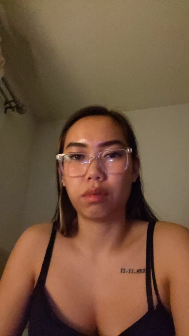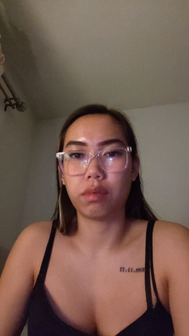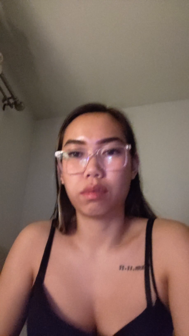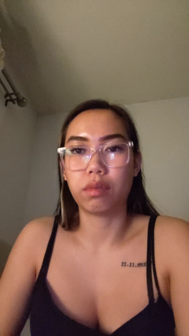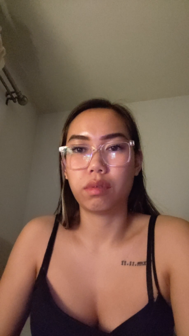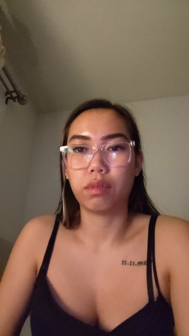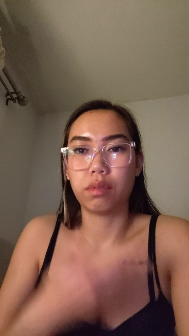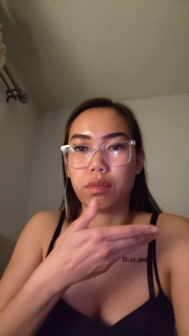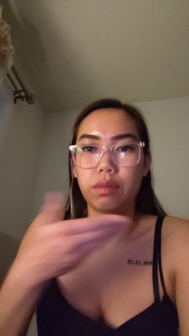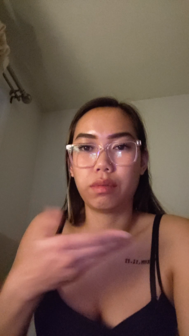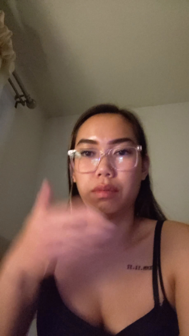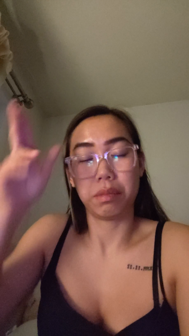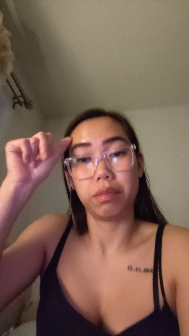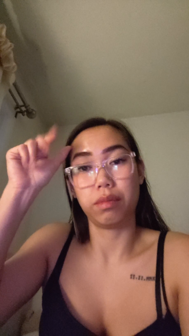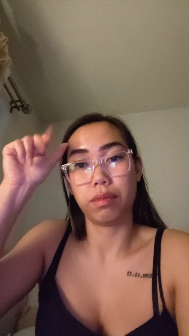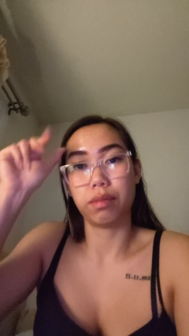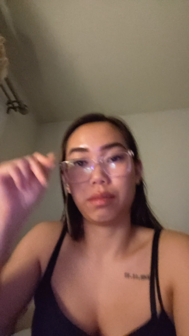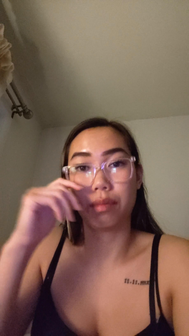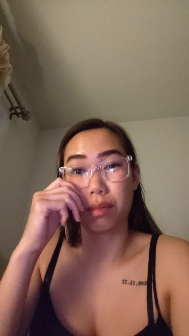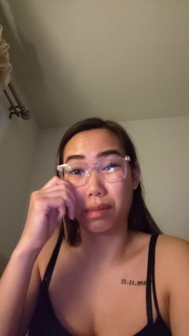pony